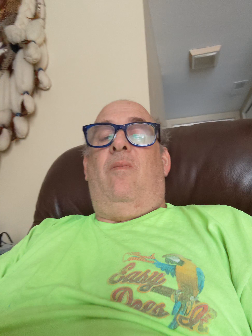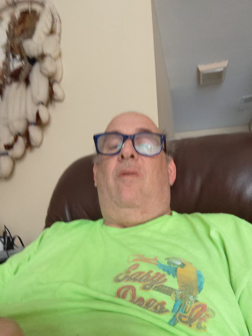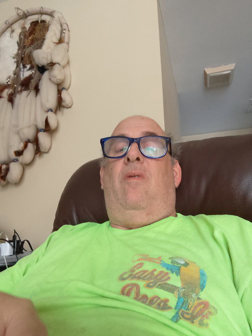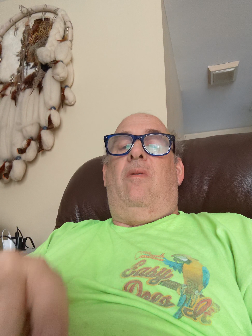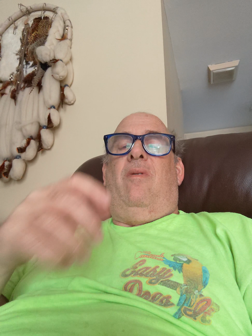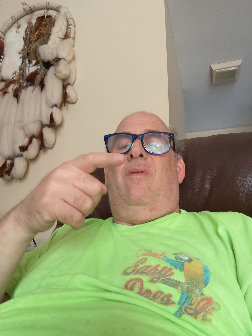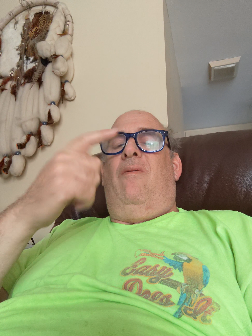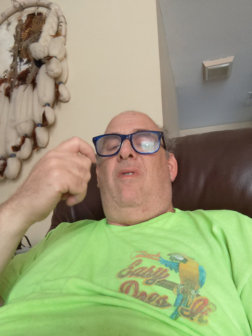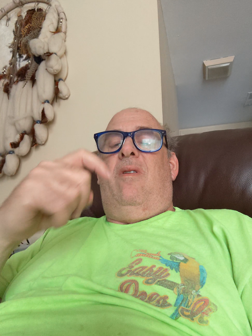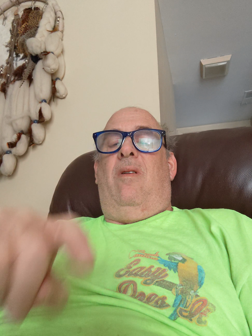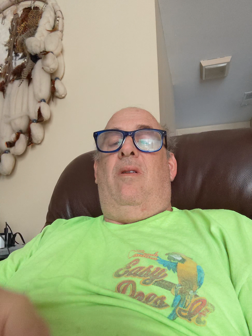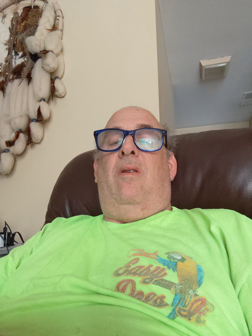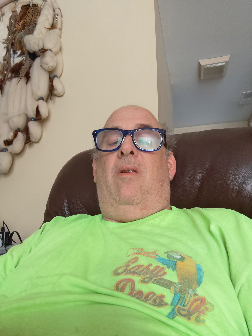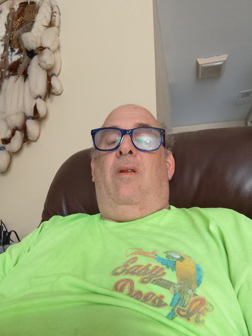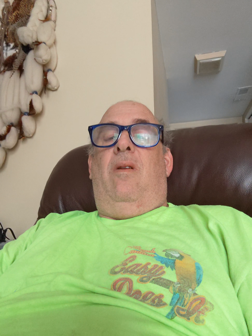fast